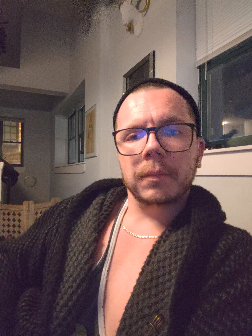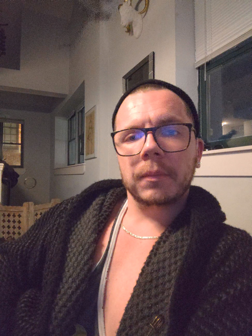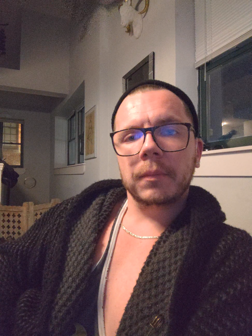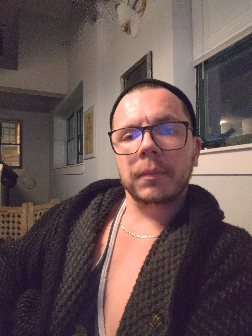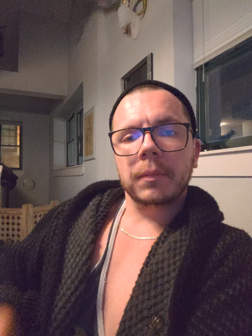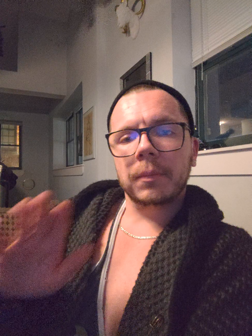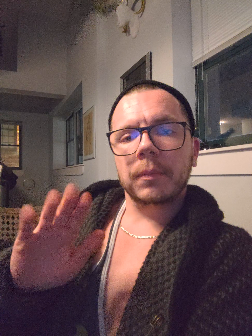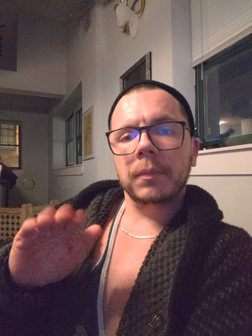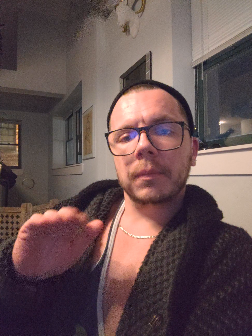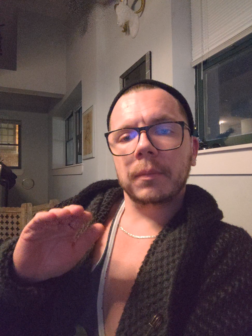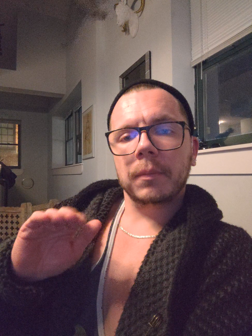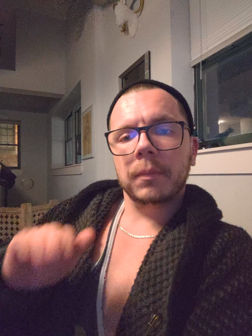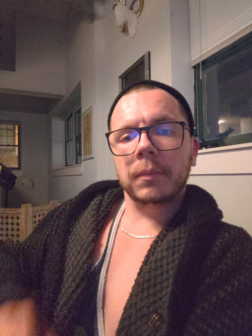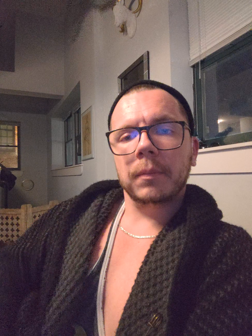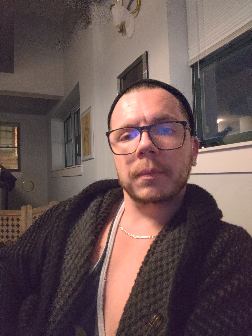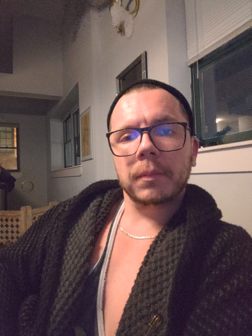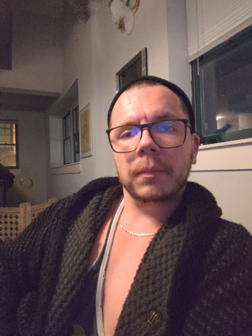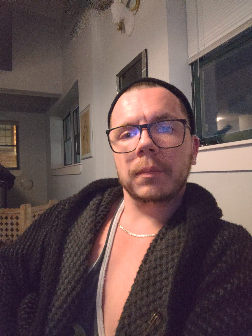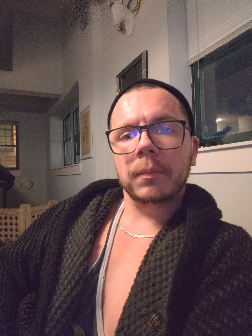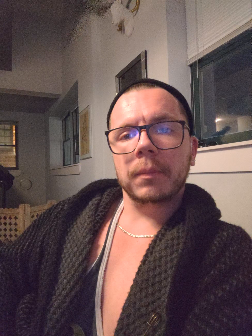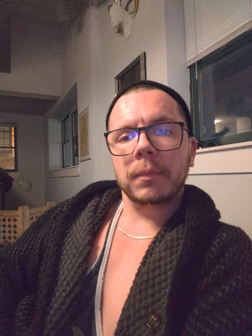bye